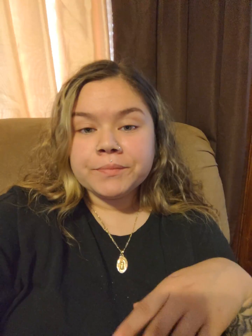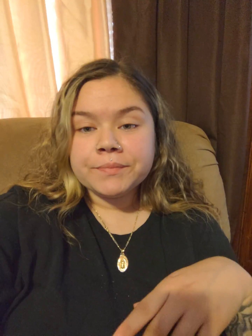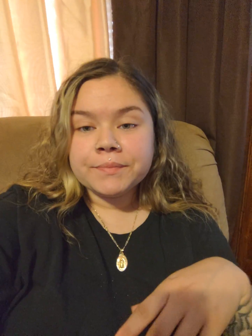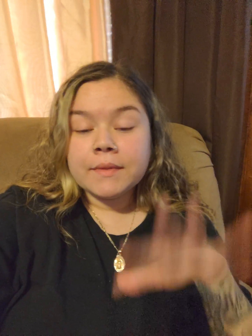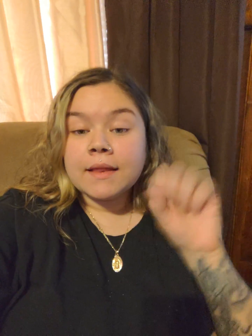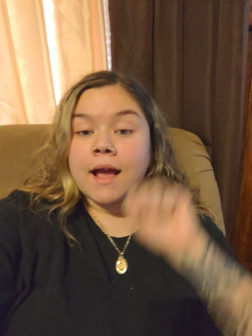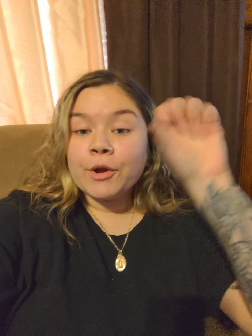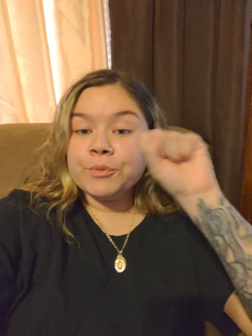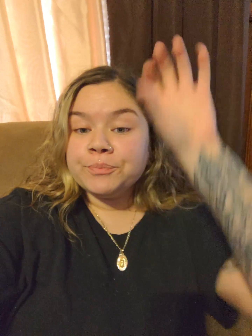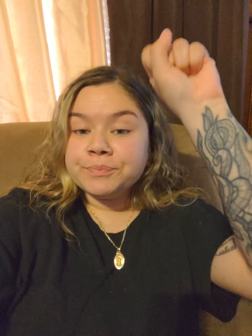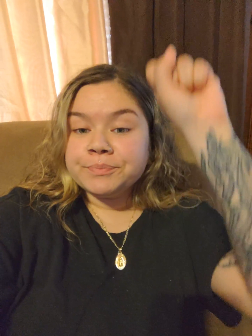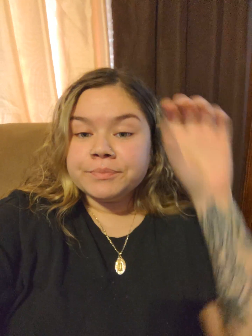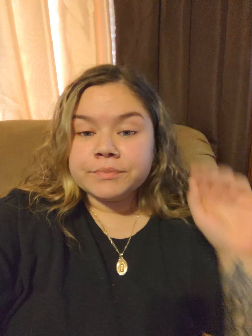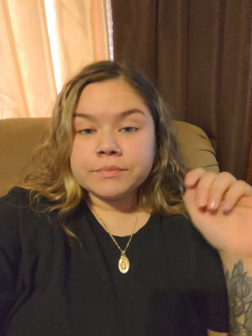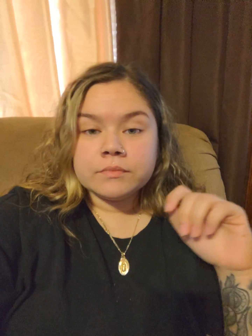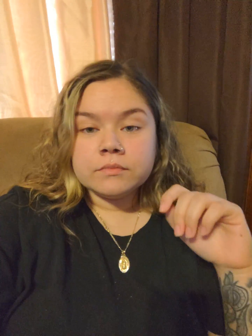ladder